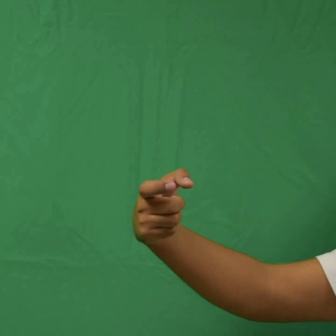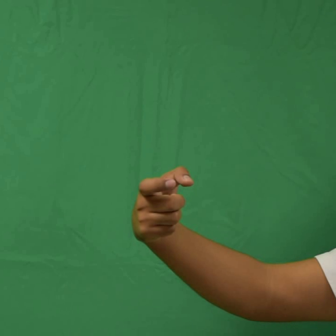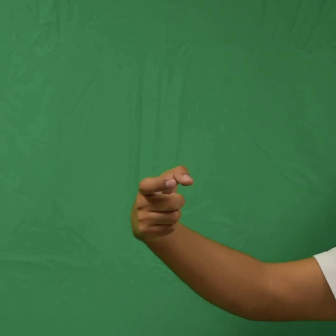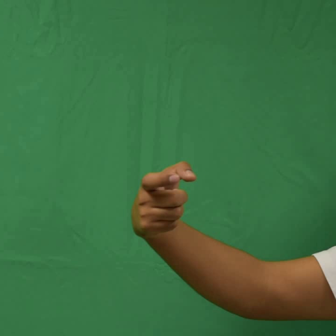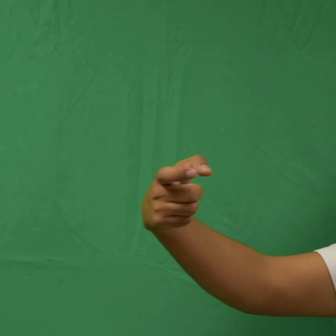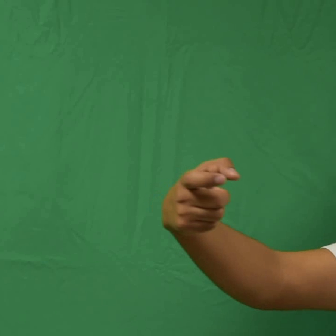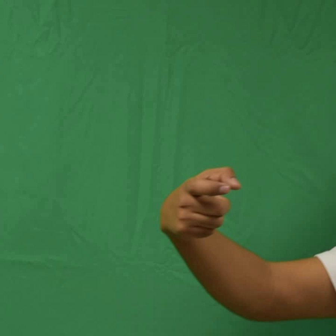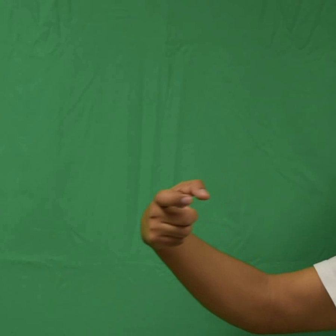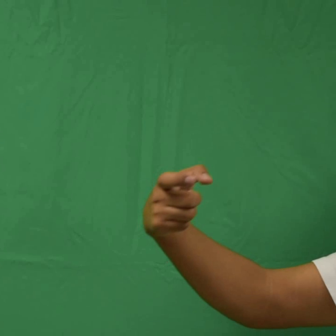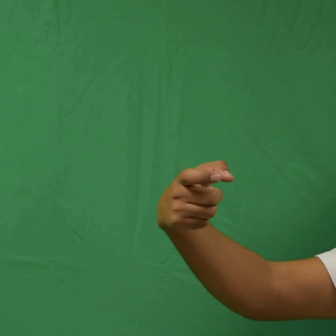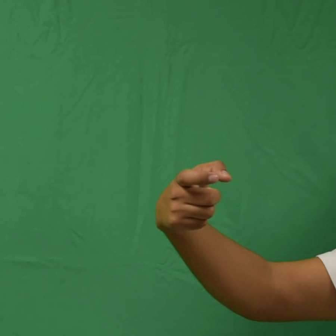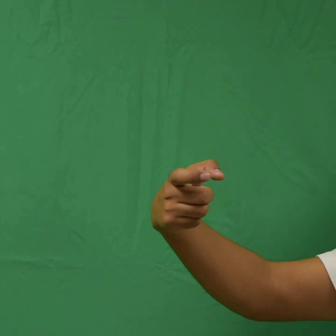X